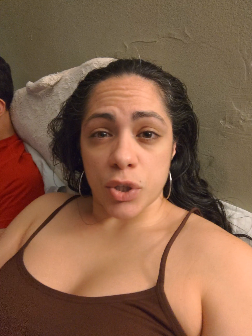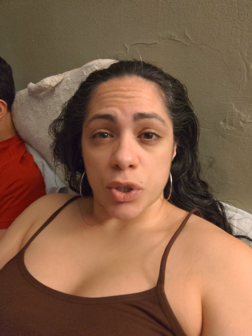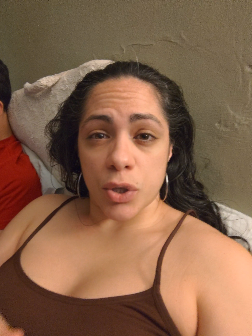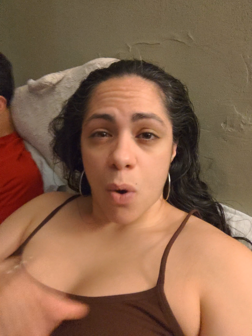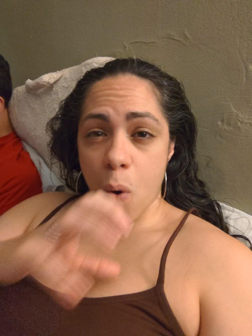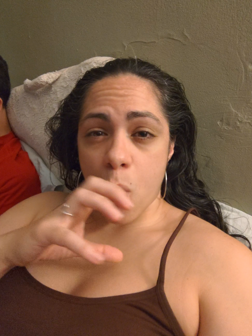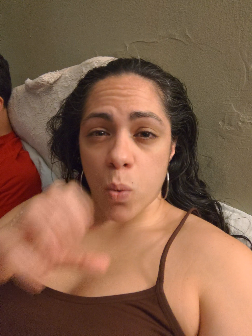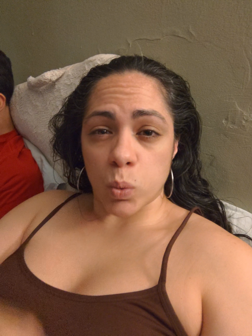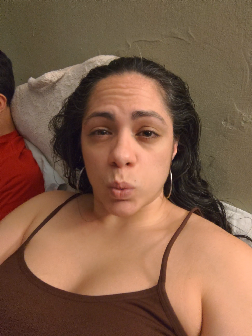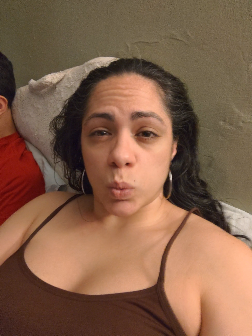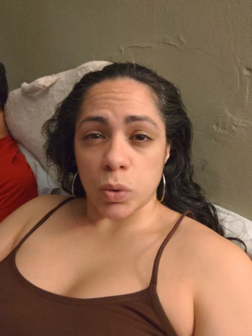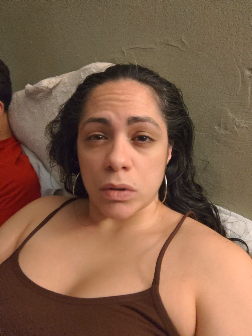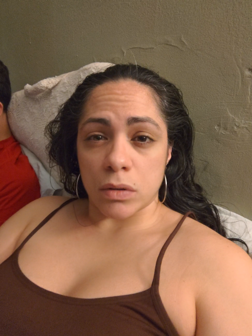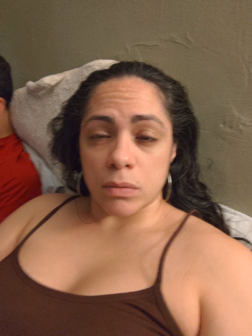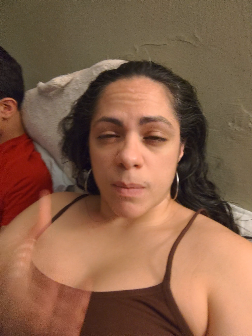old